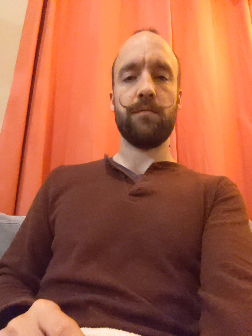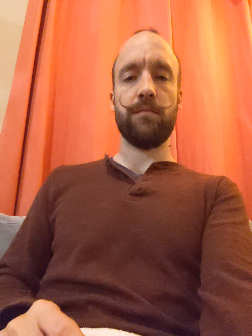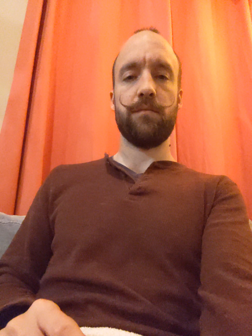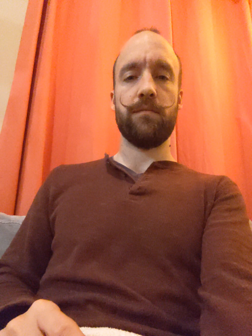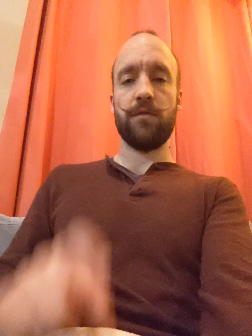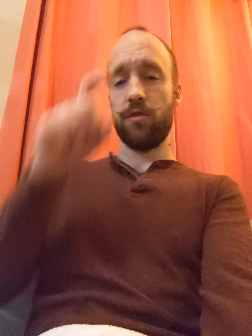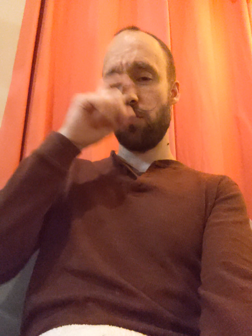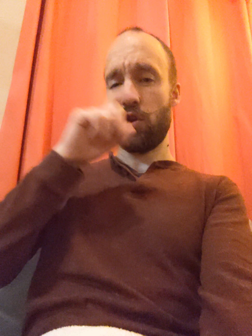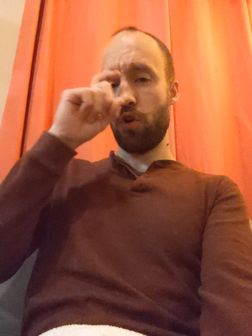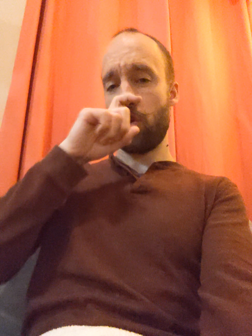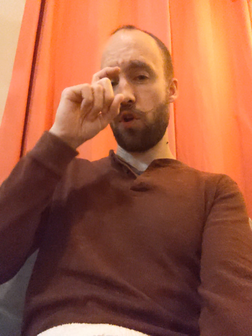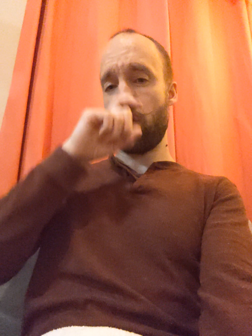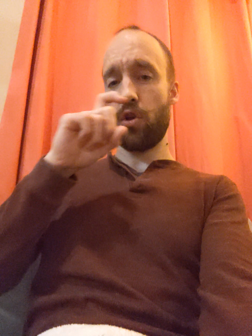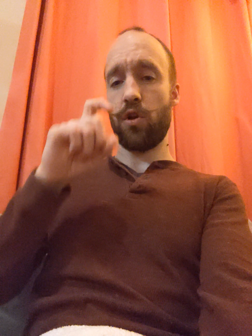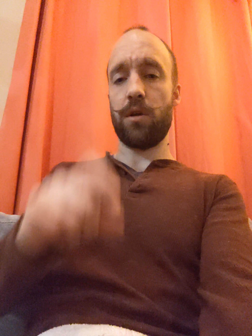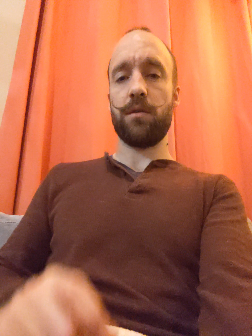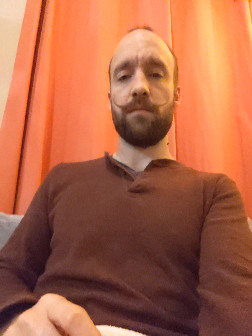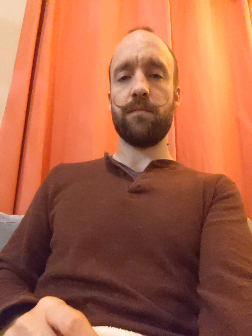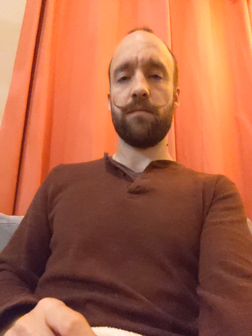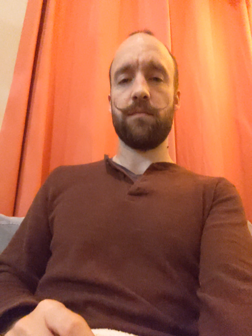doll